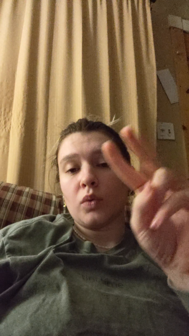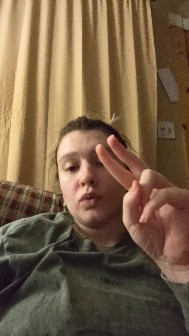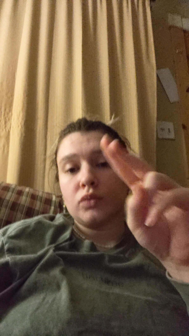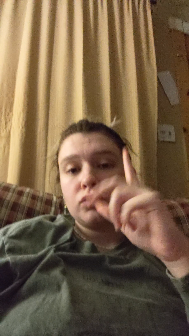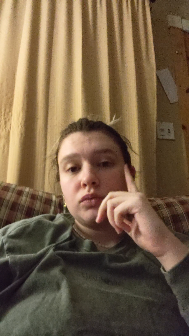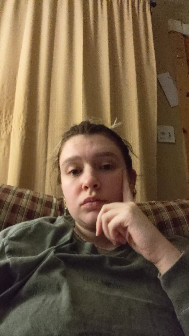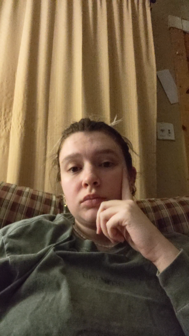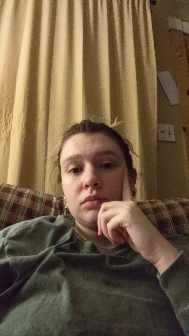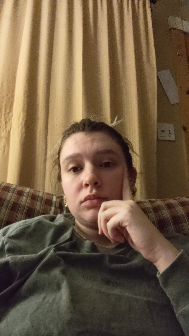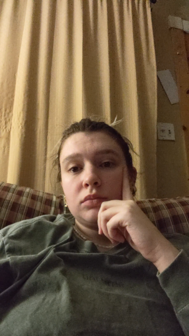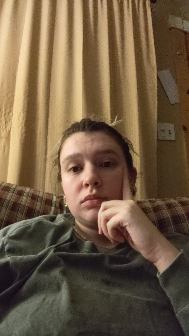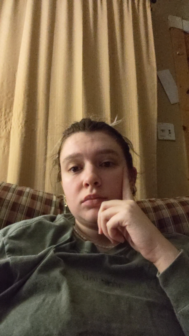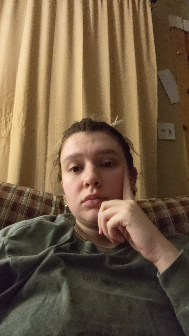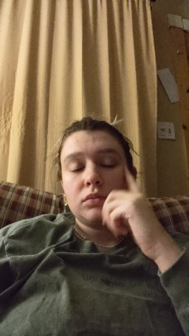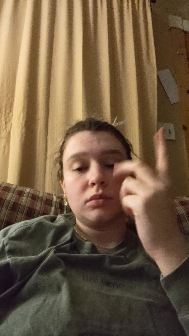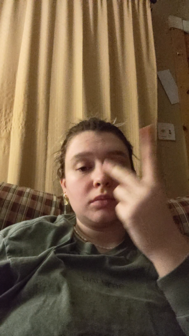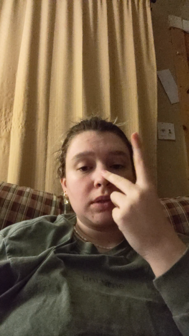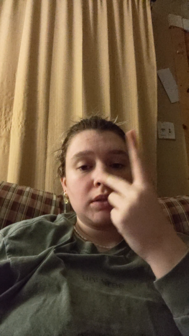penis